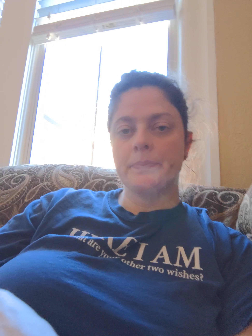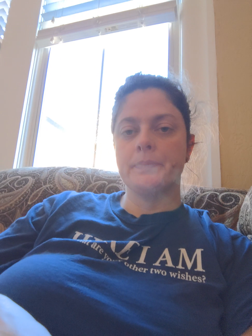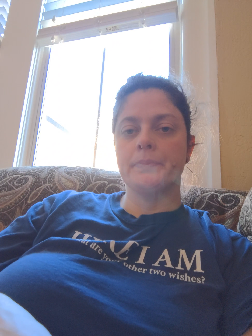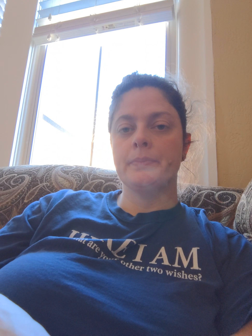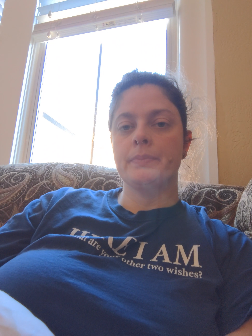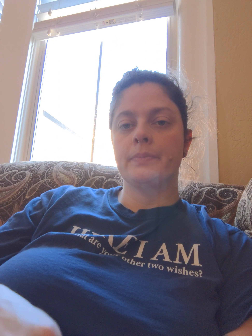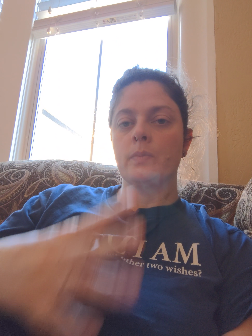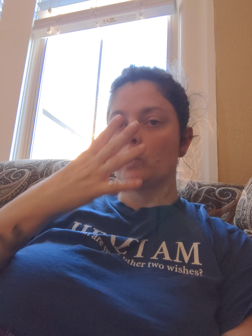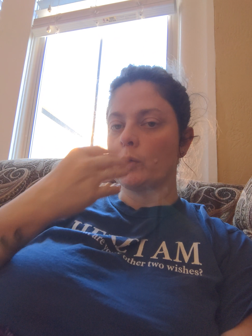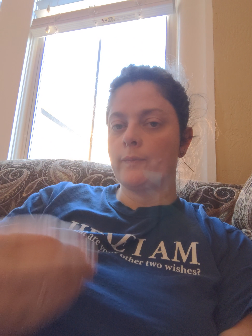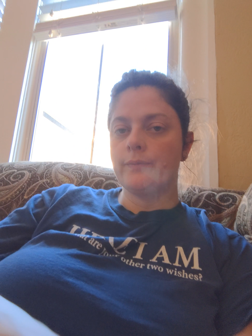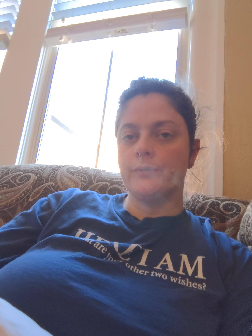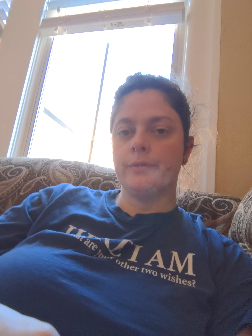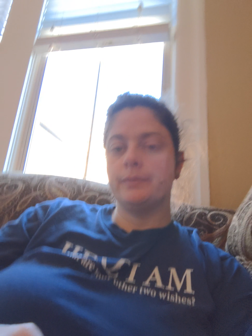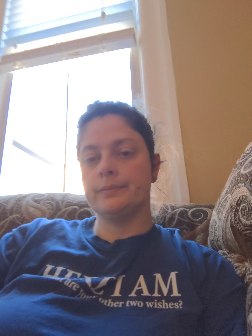wolf